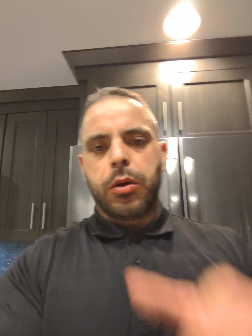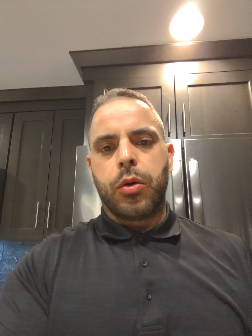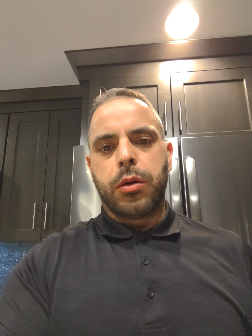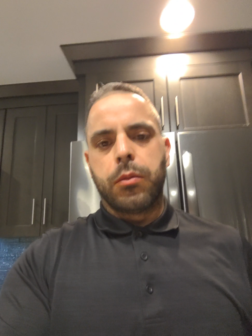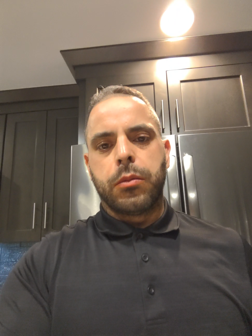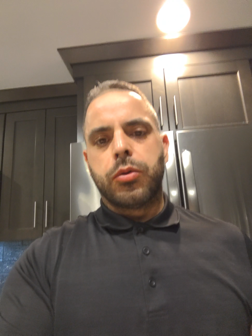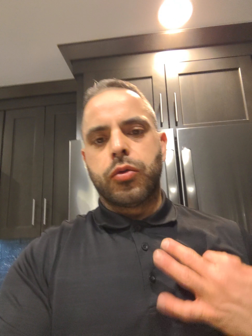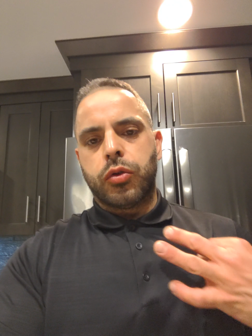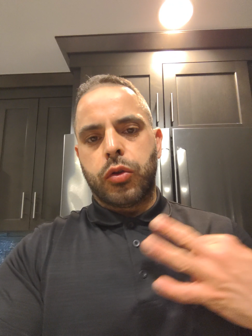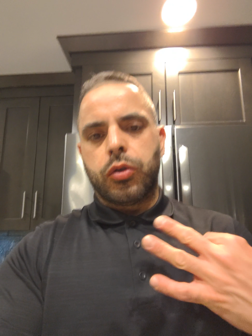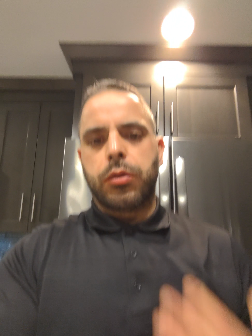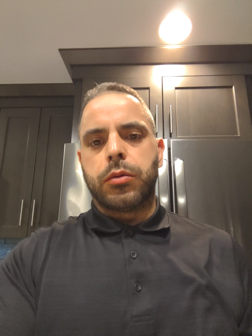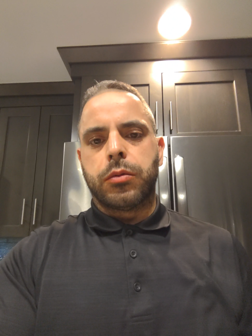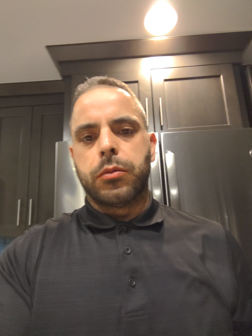shirt